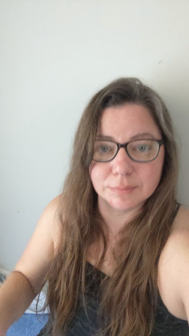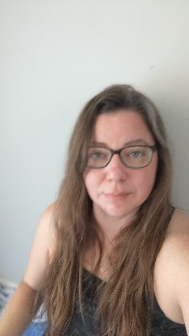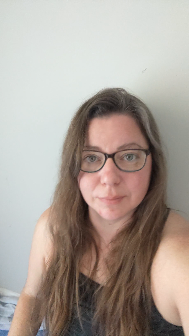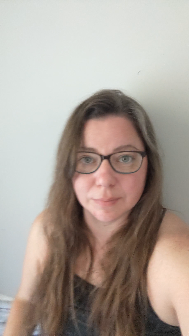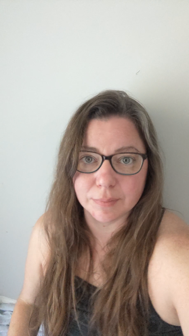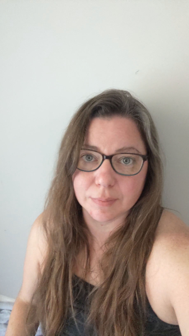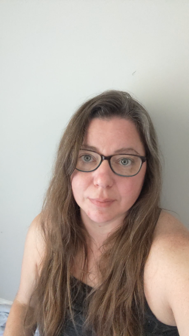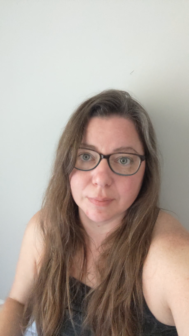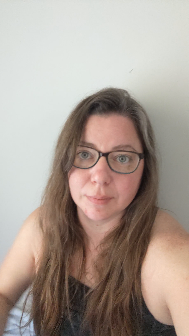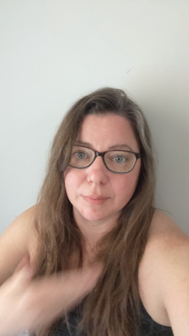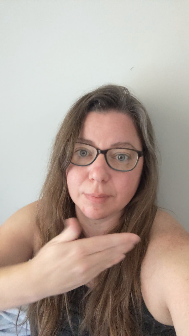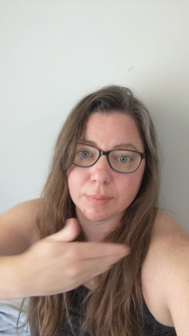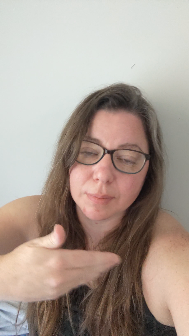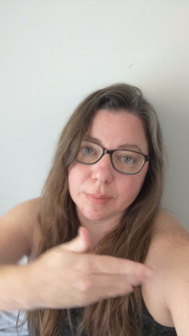baby